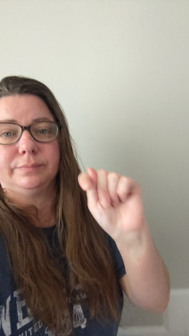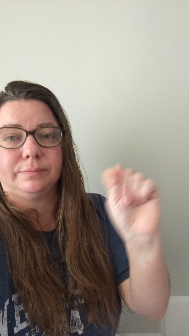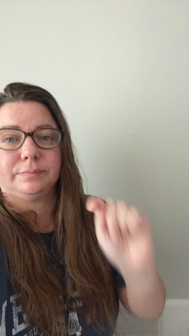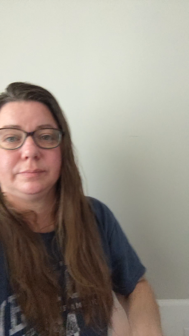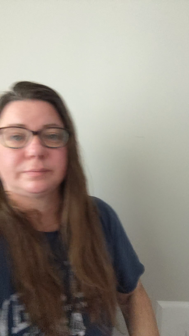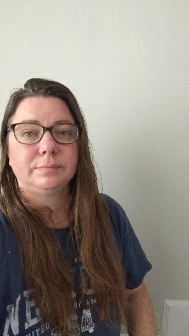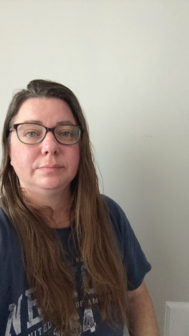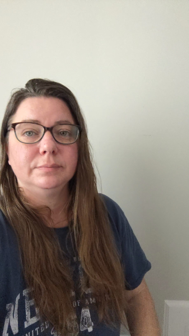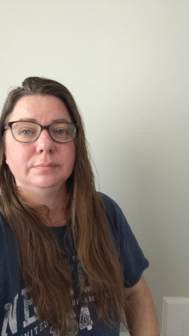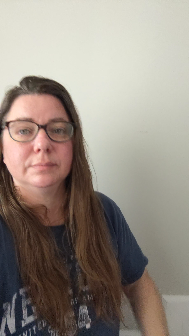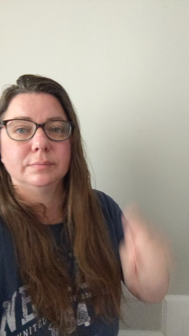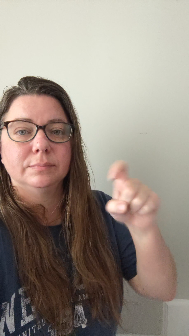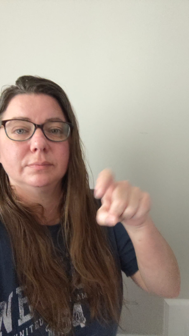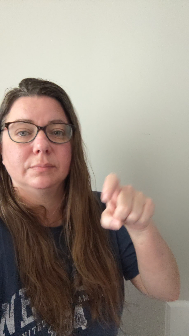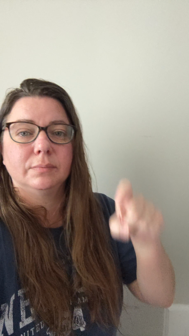should